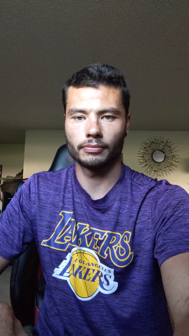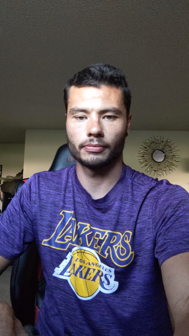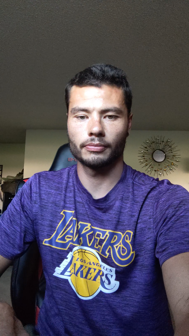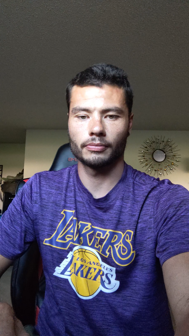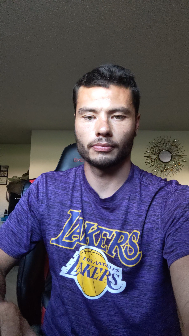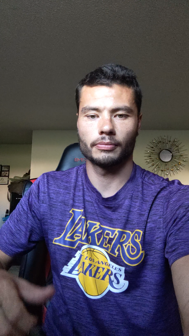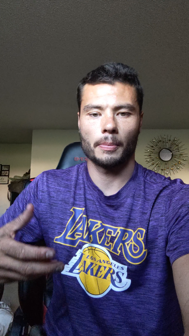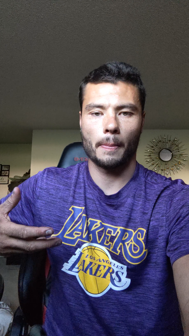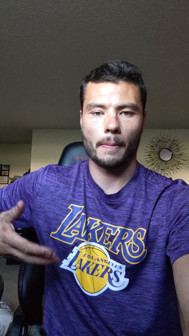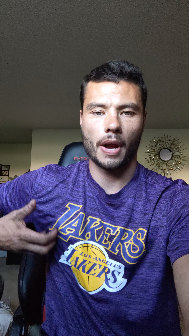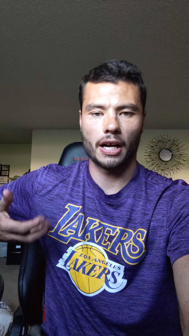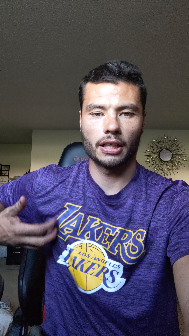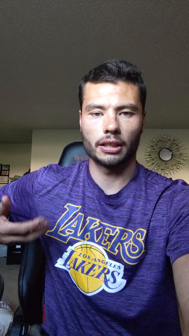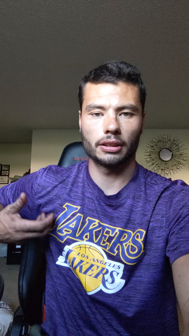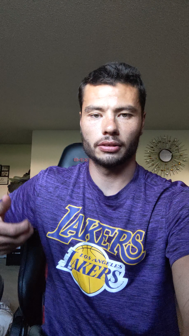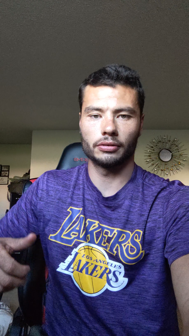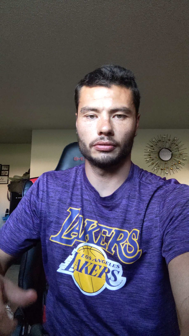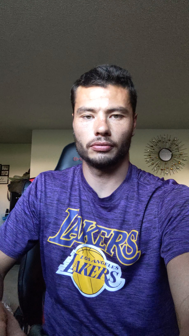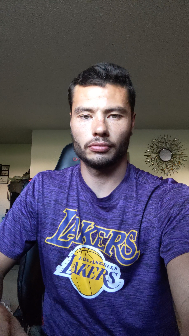monkey